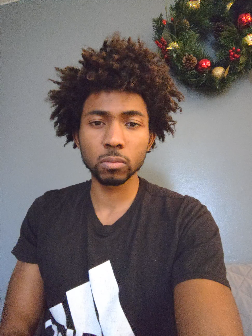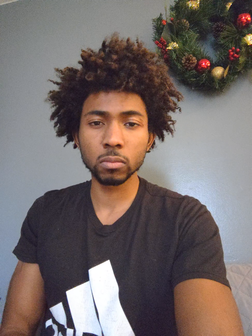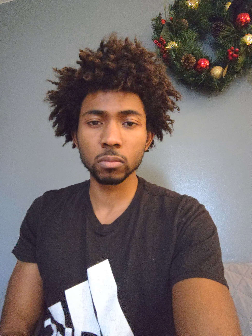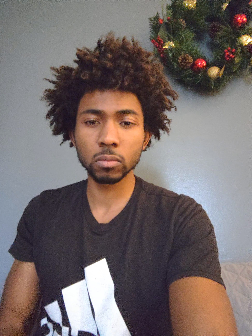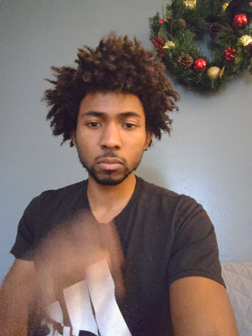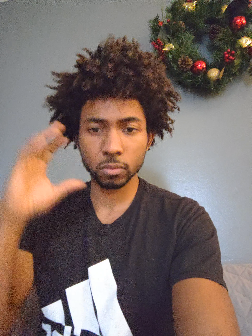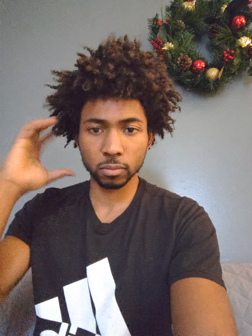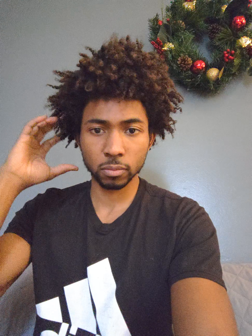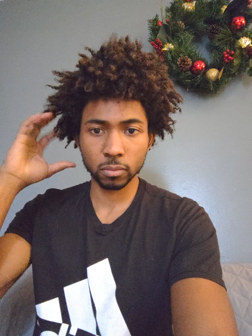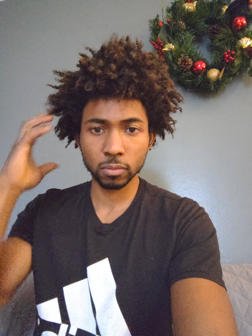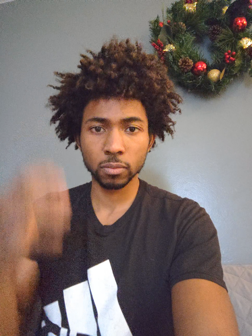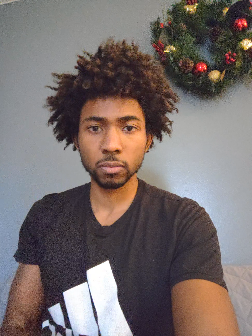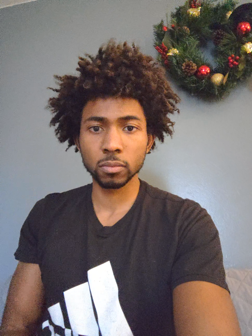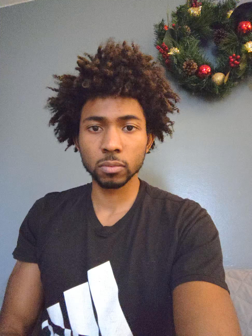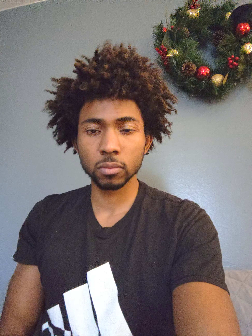radio